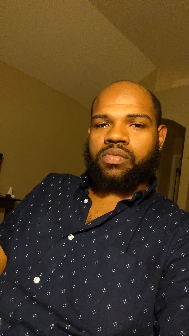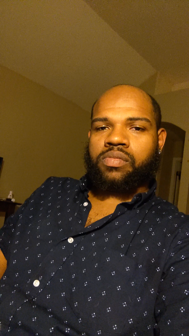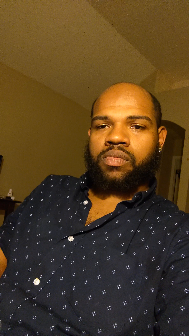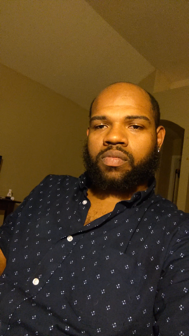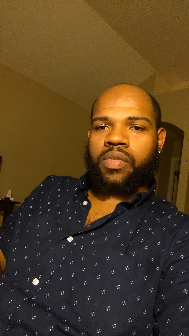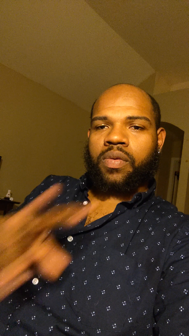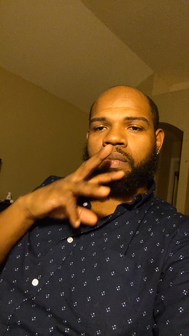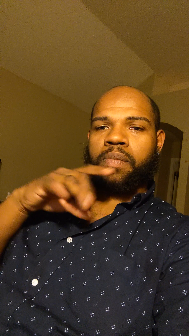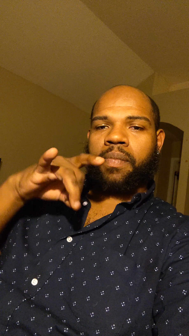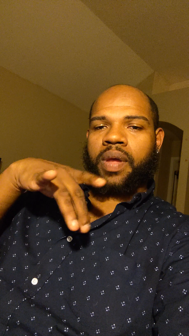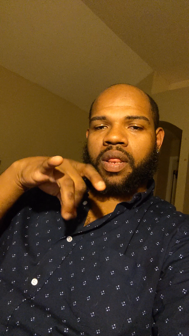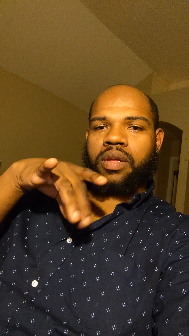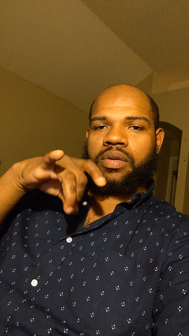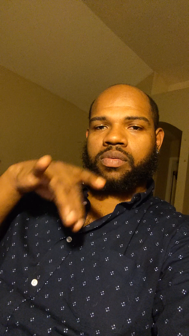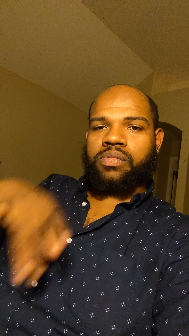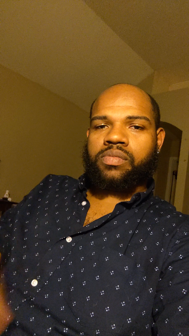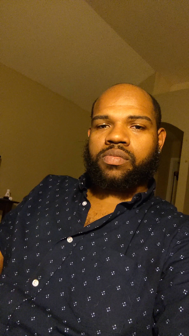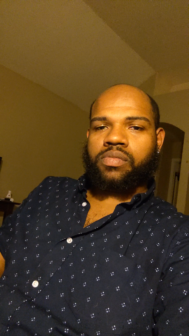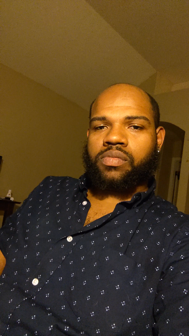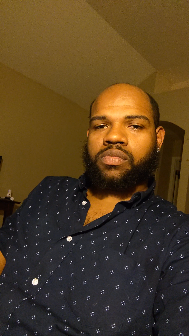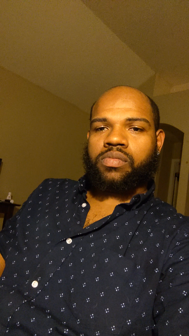melon